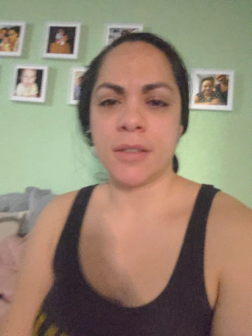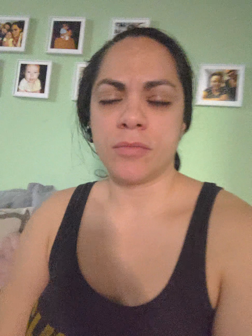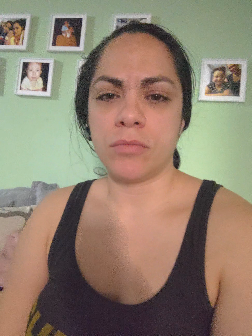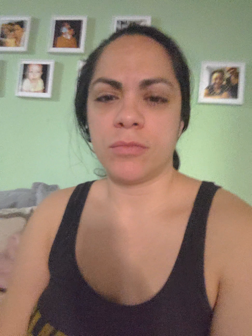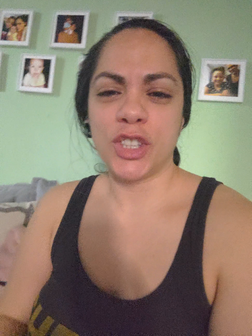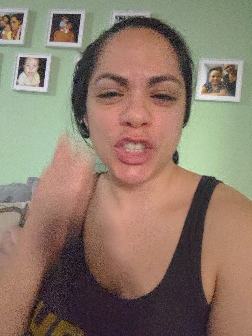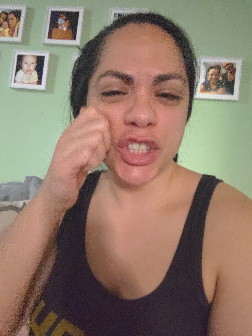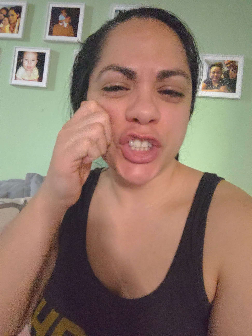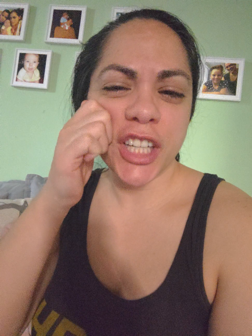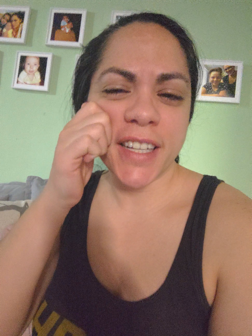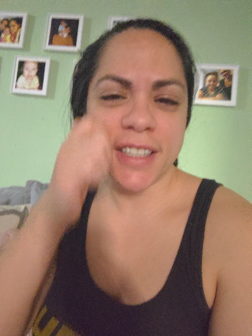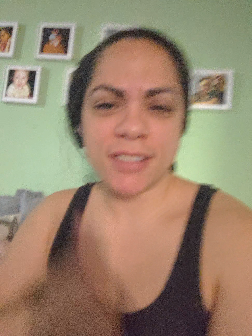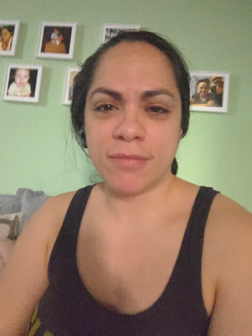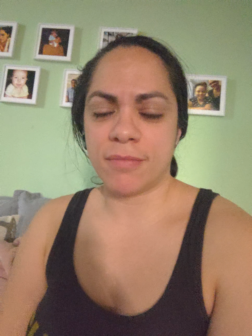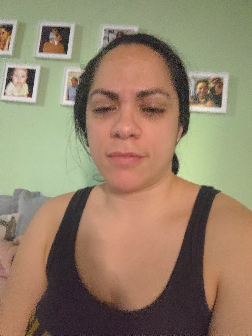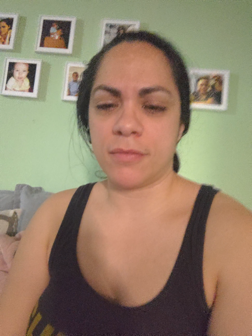cheek